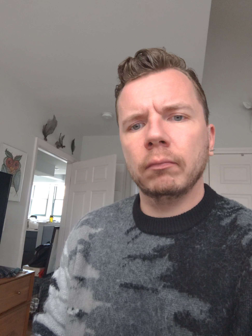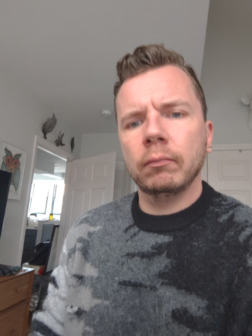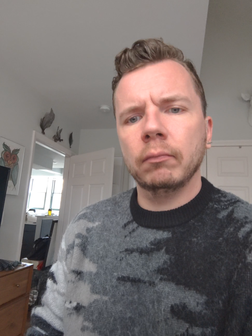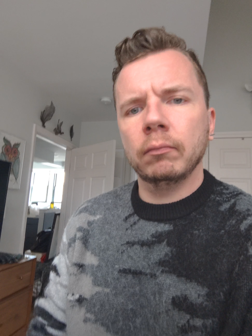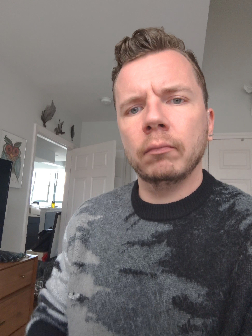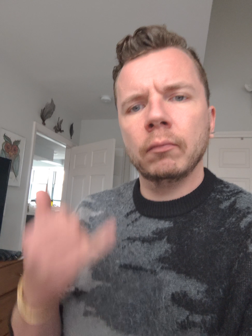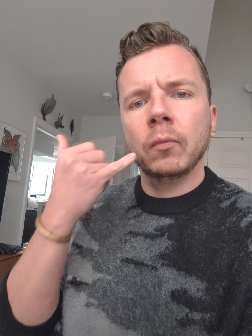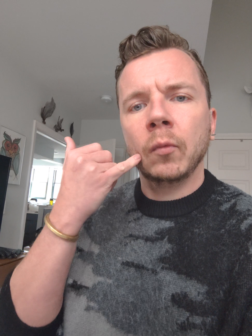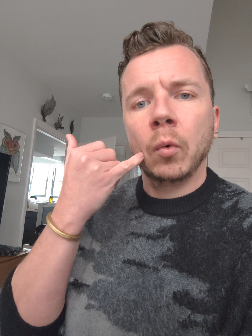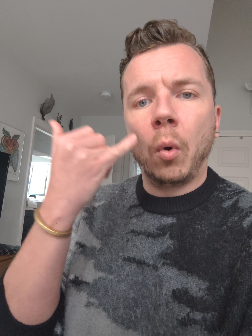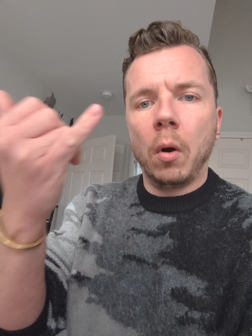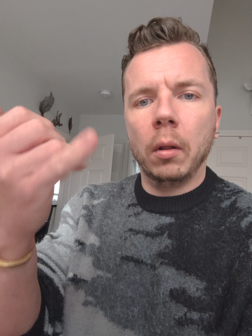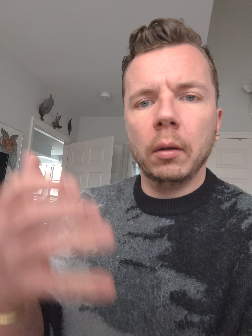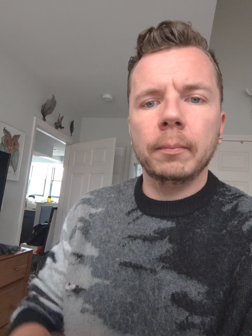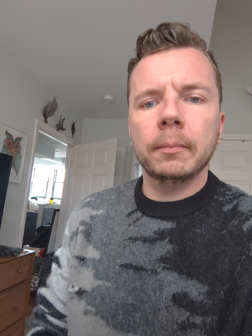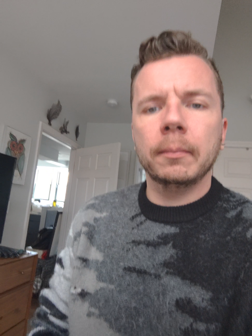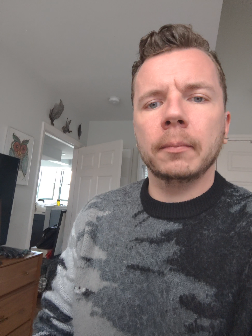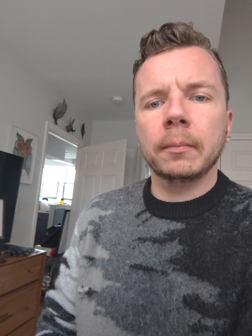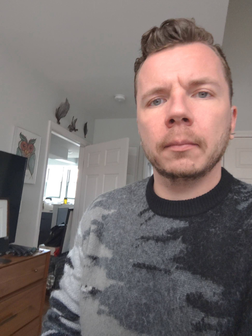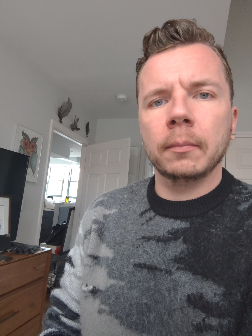call on the phone